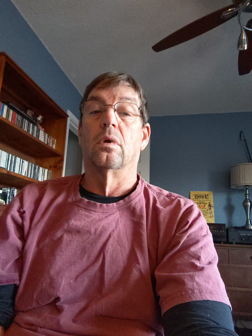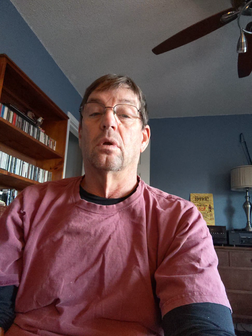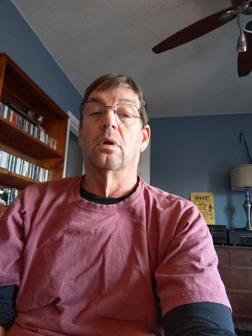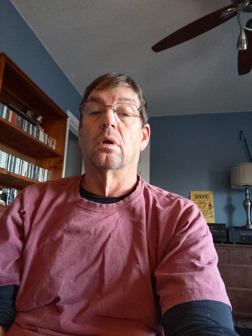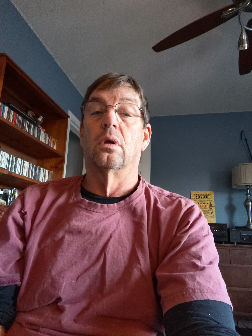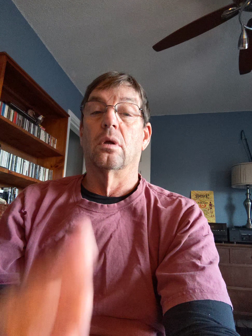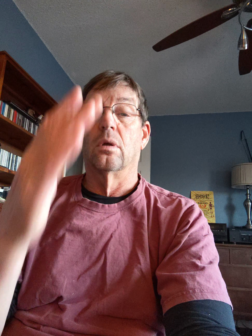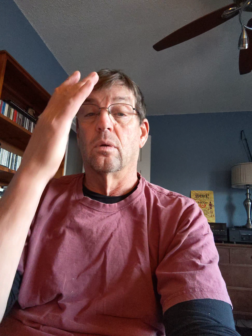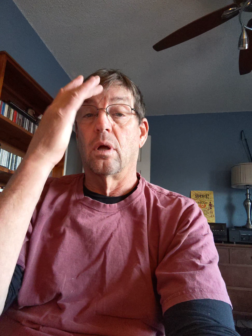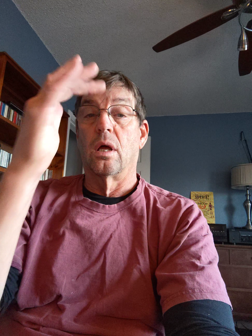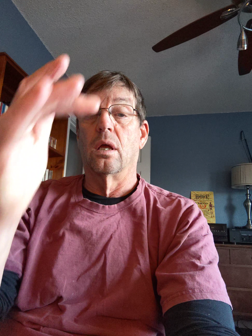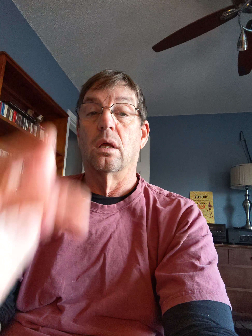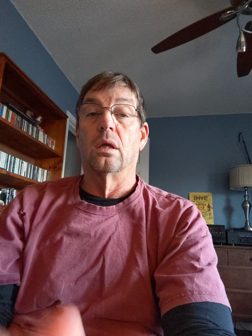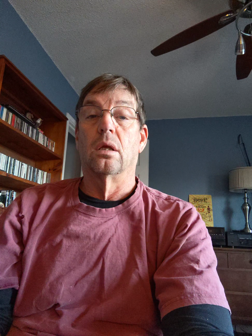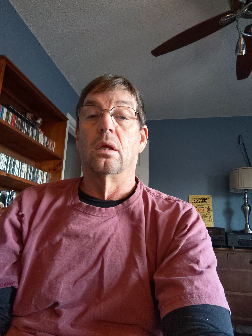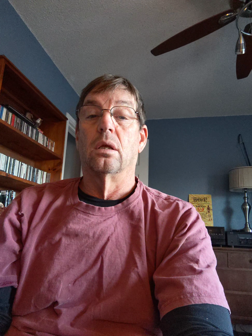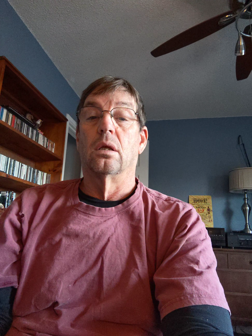why